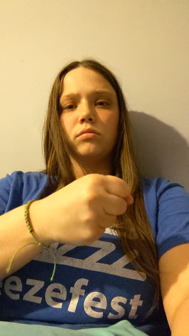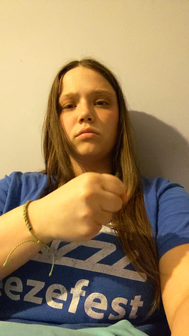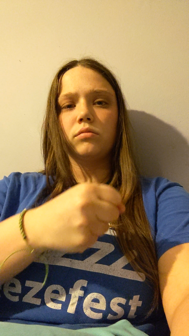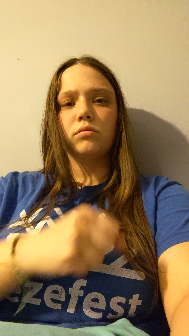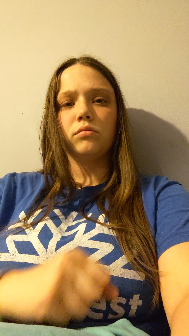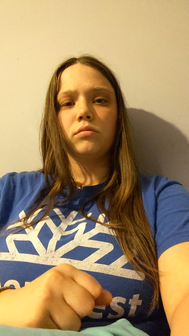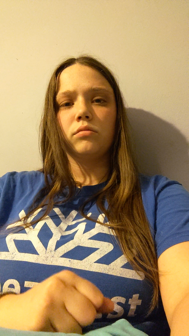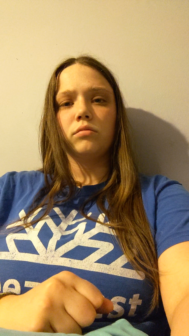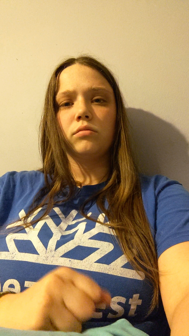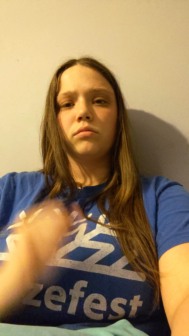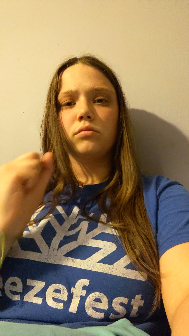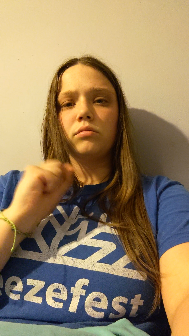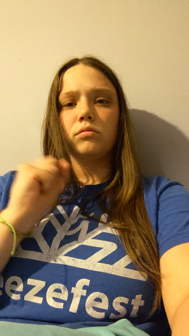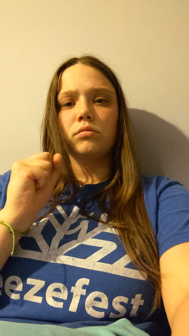cold